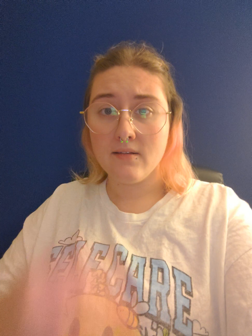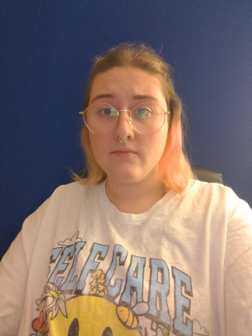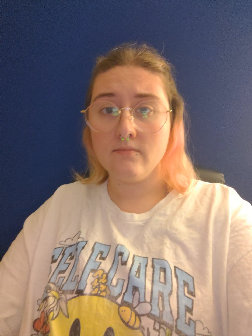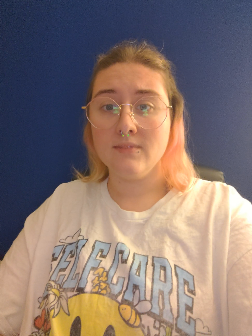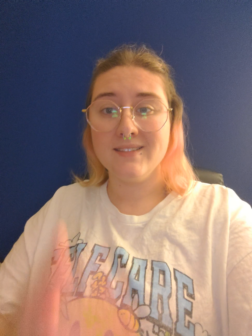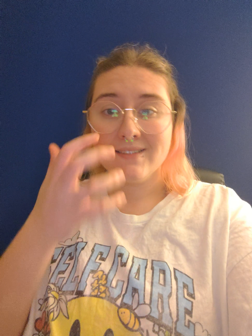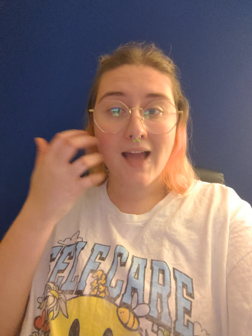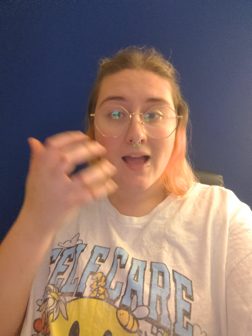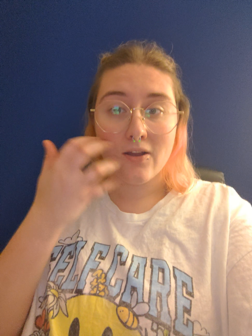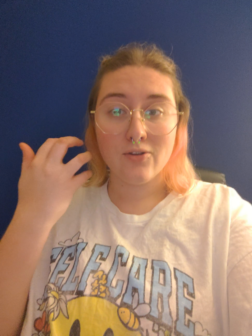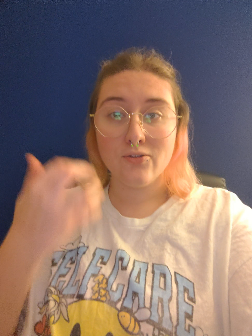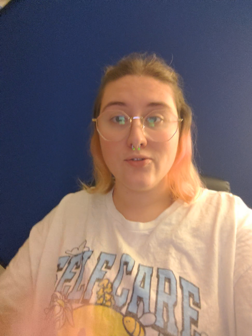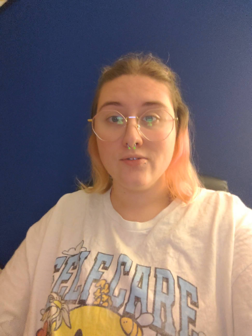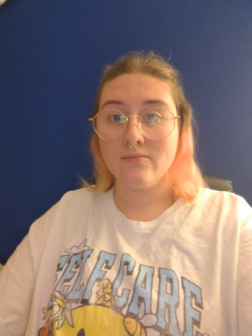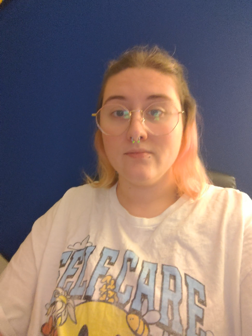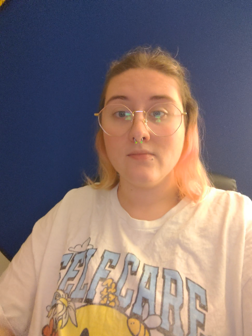tiger